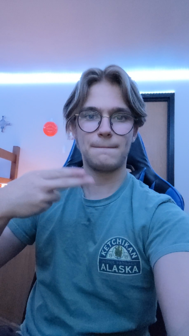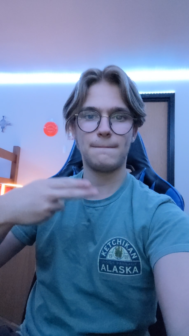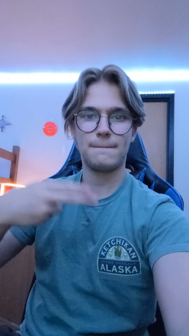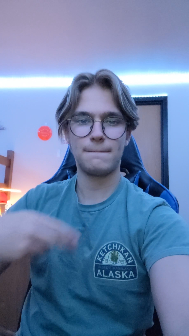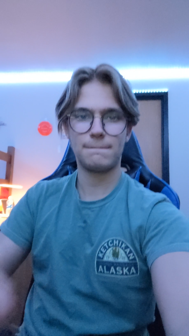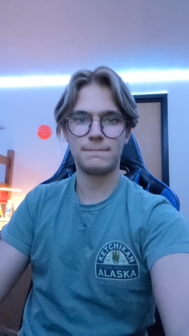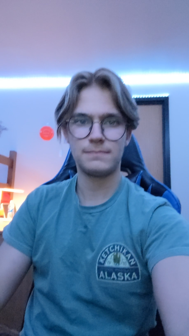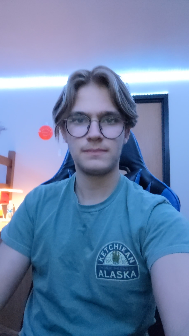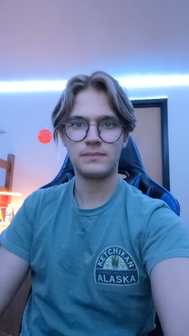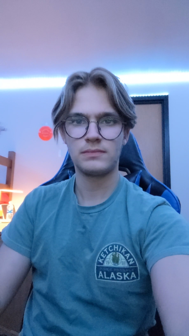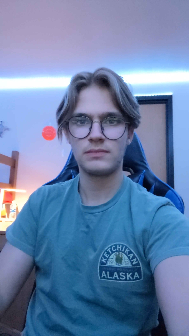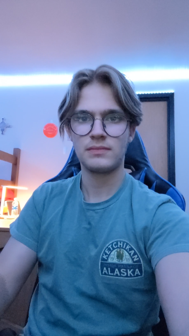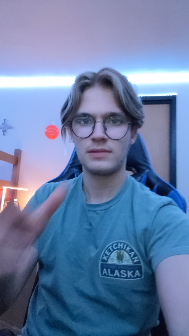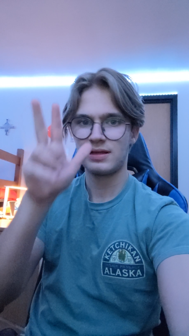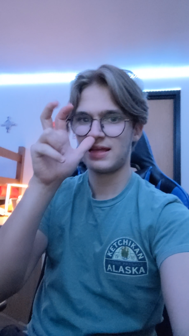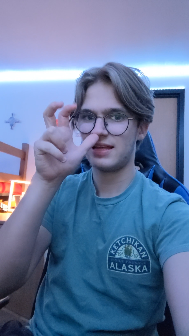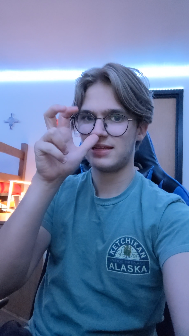ant